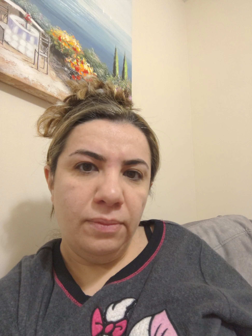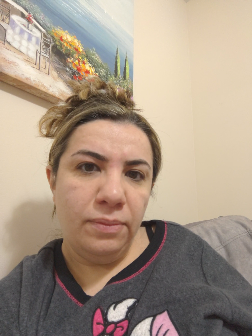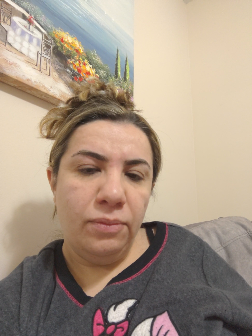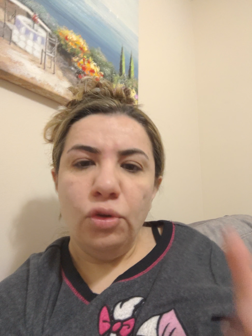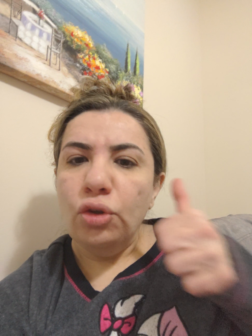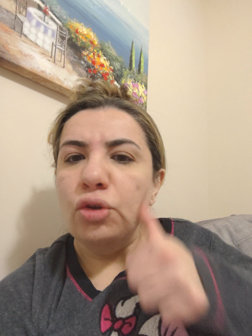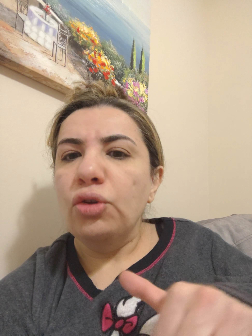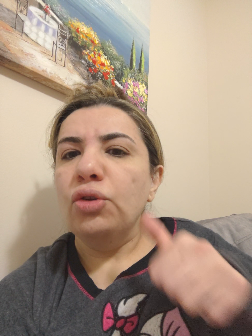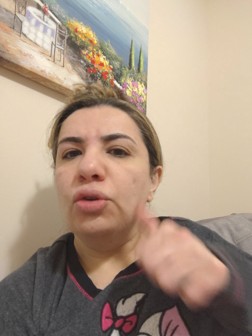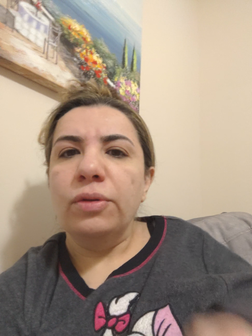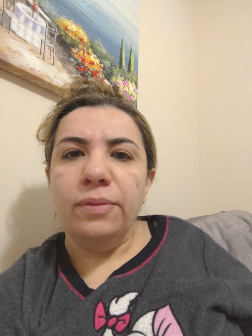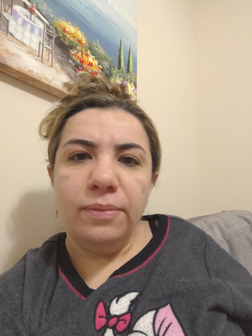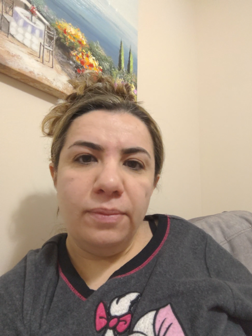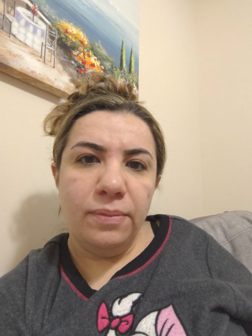girl